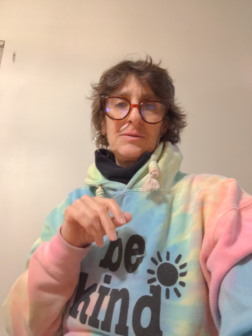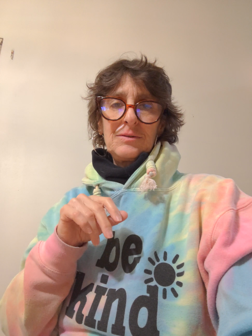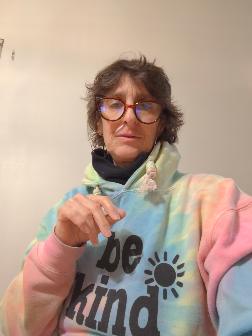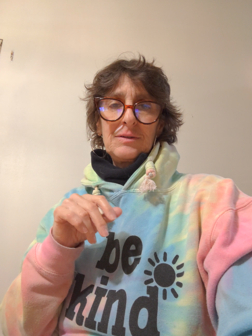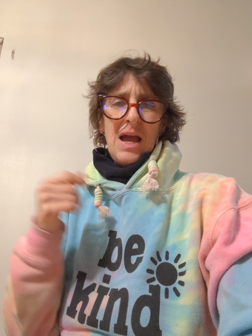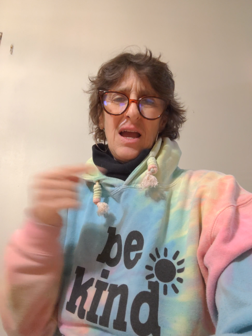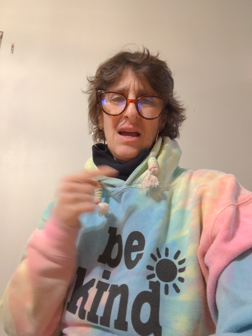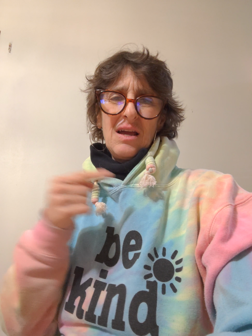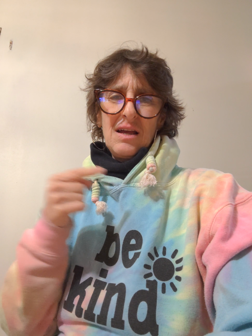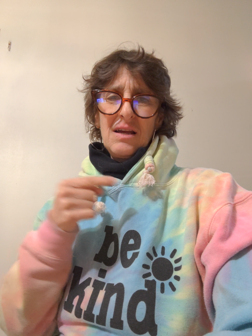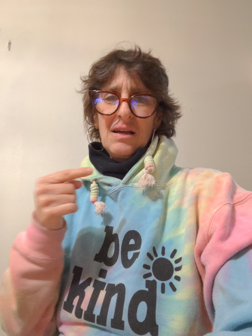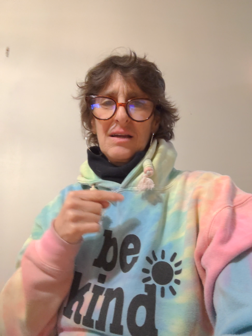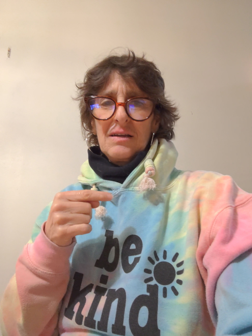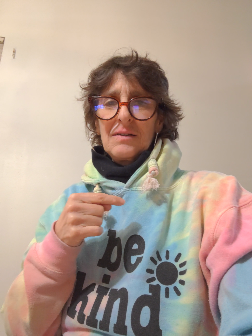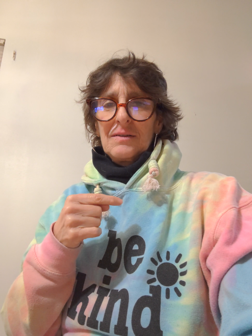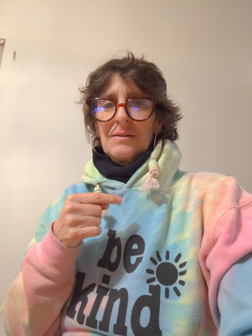owie